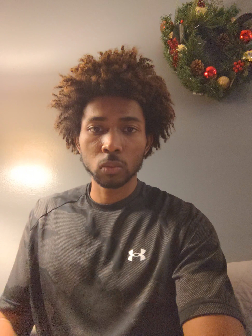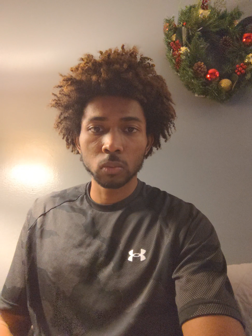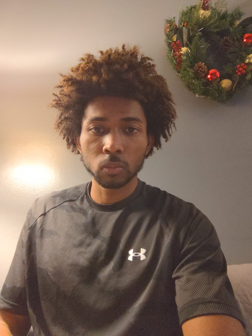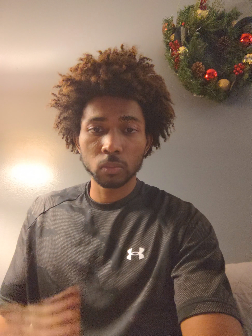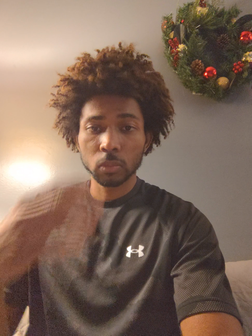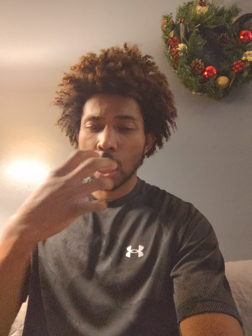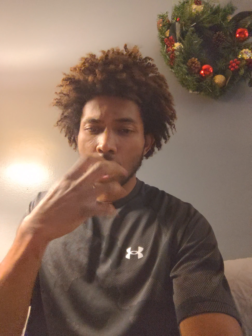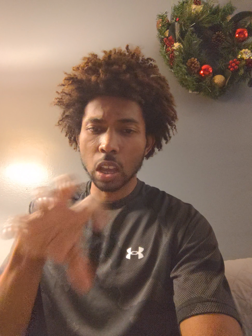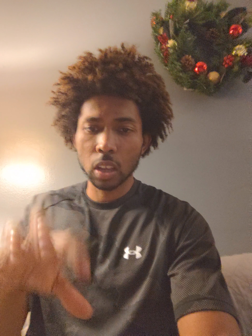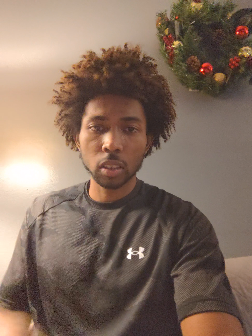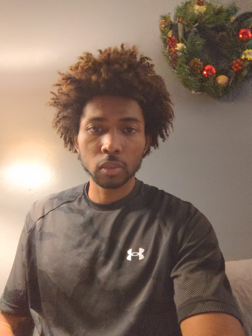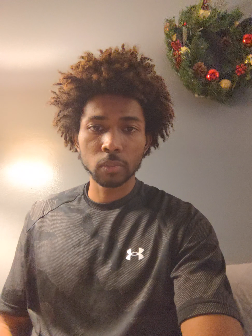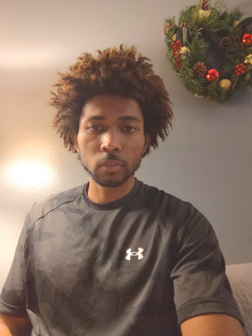hot